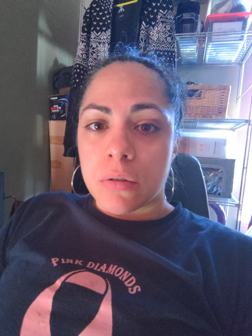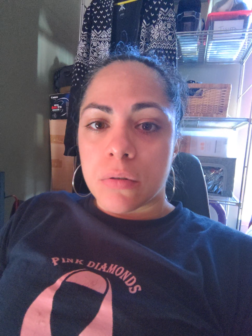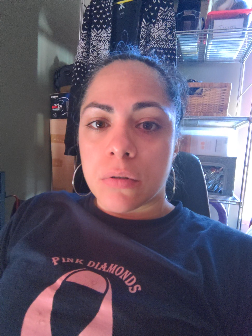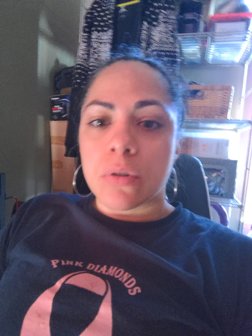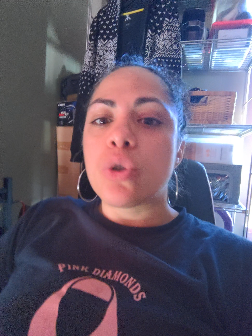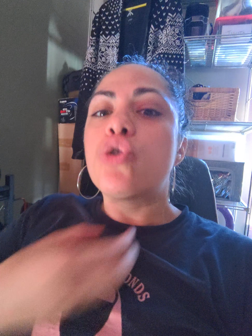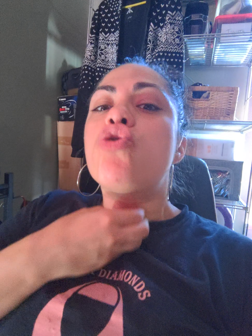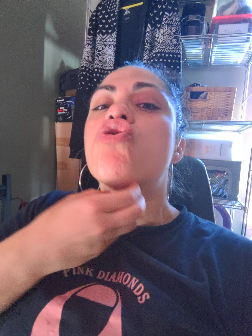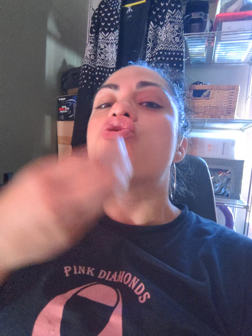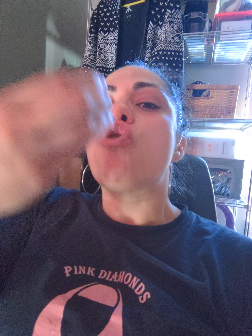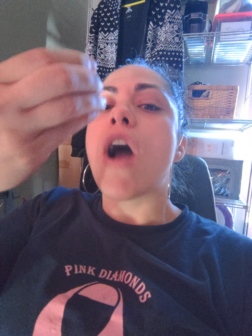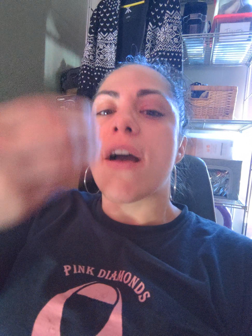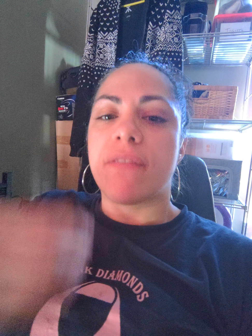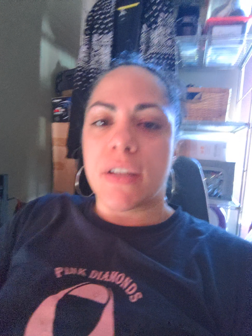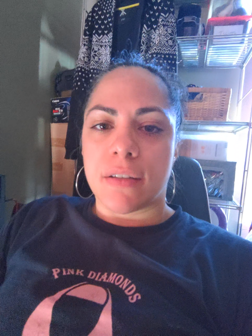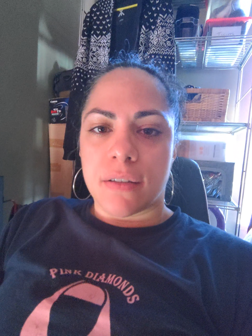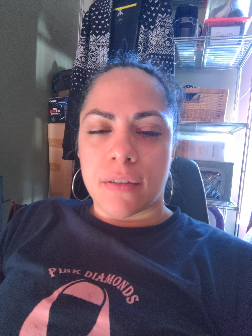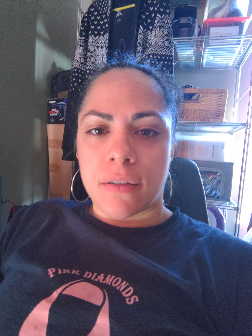giraffe